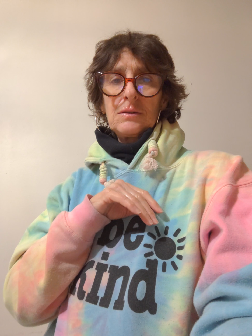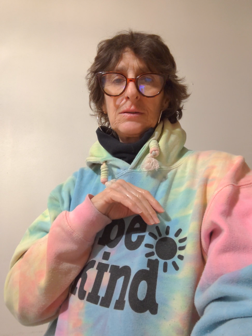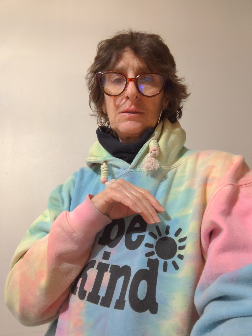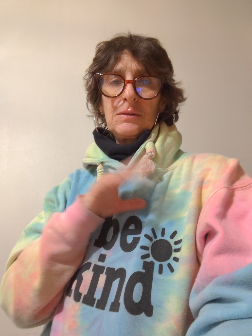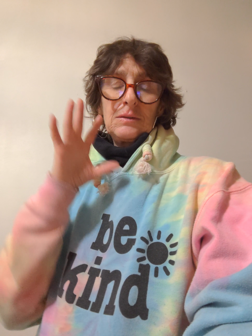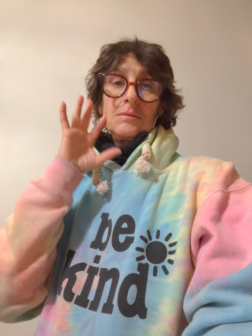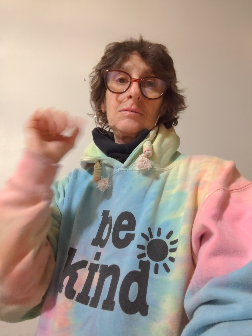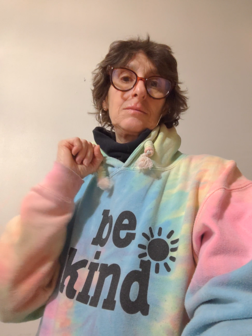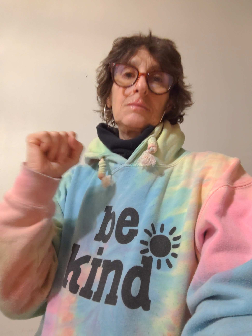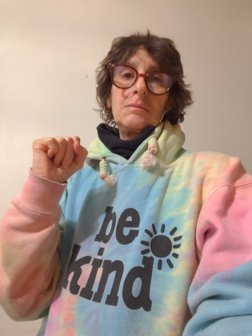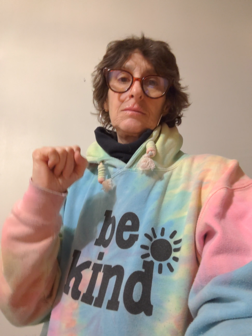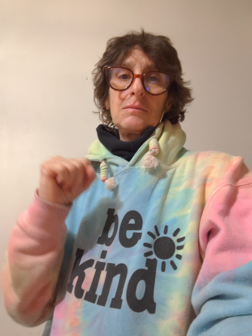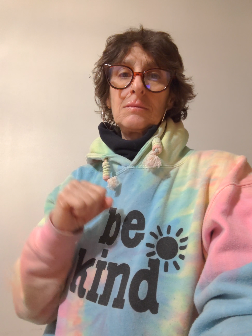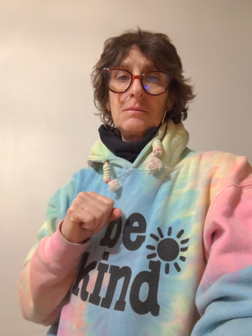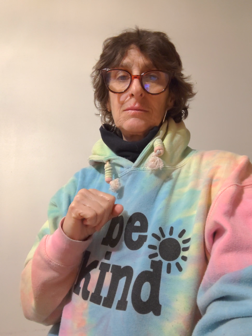loud